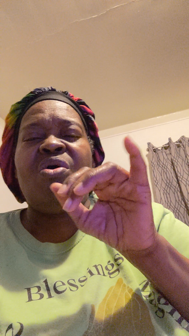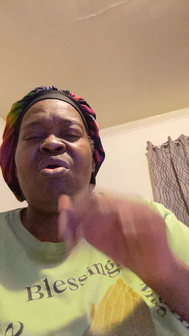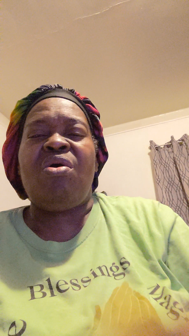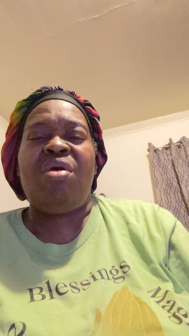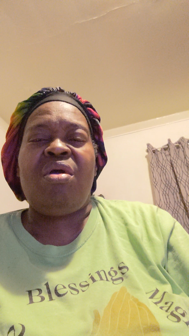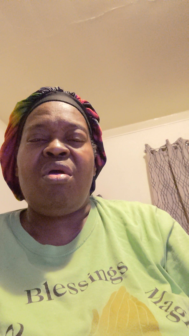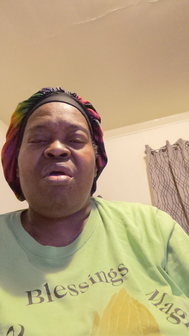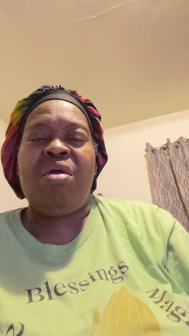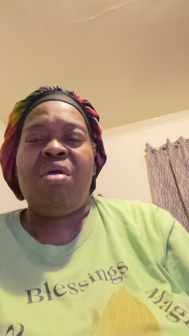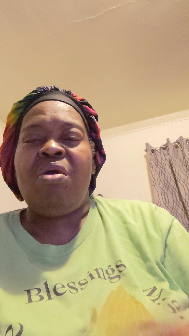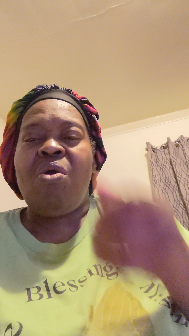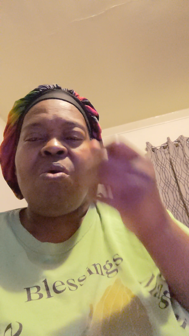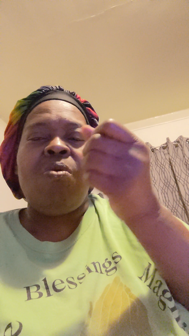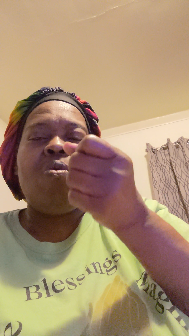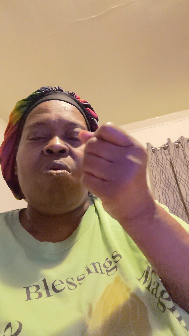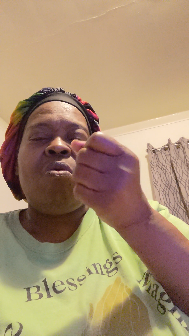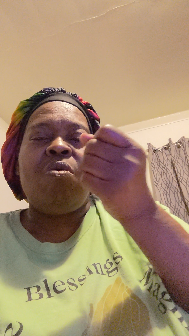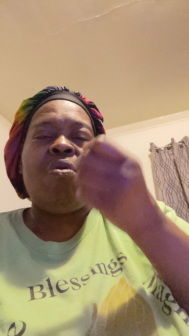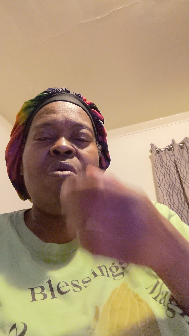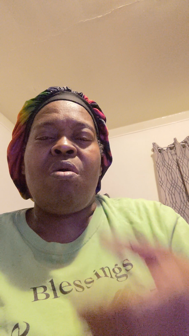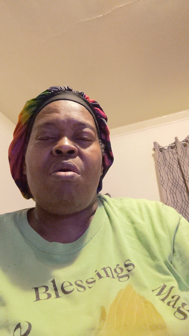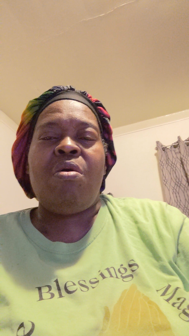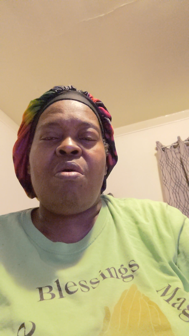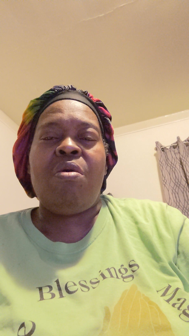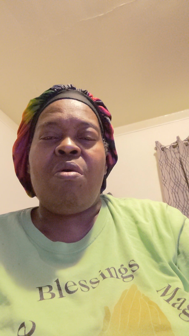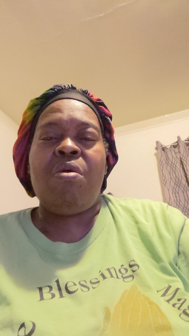hold